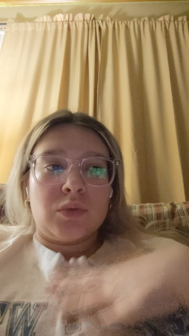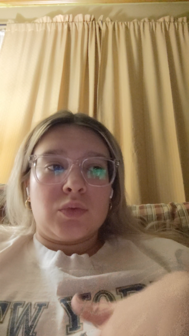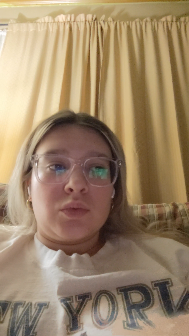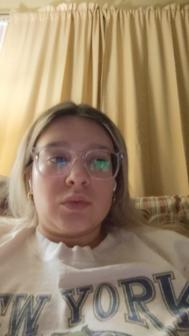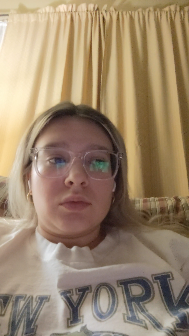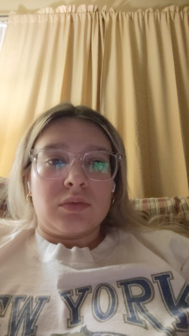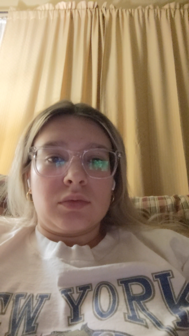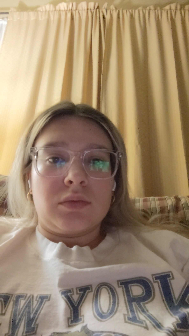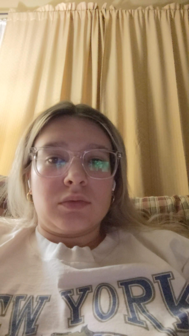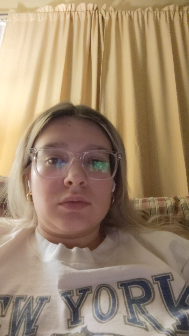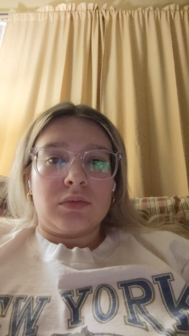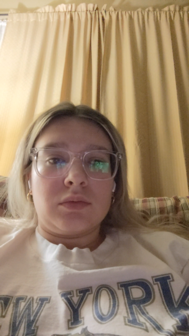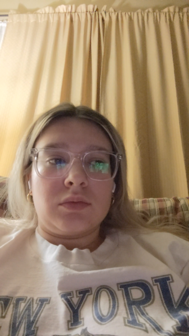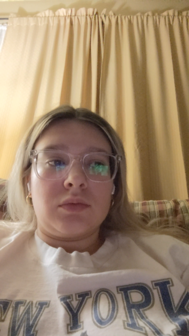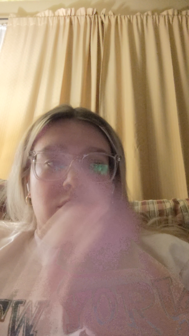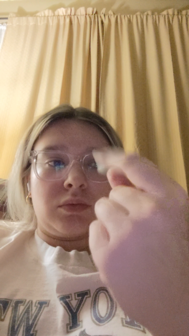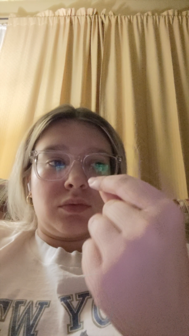do